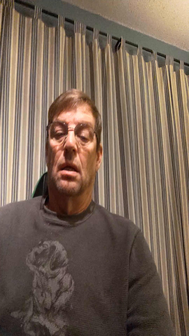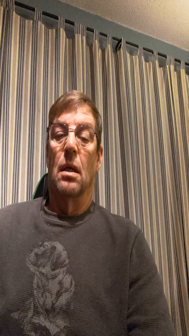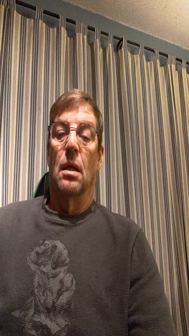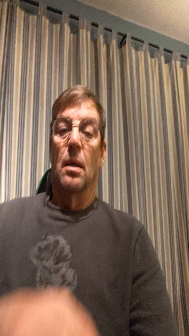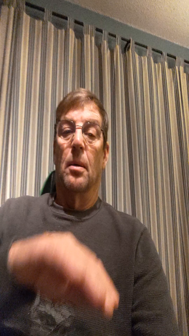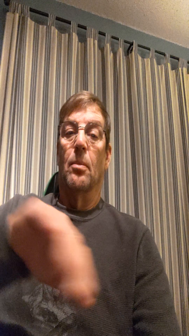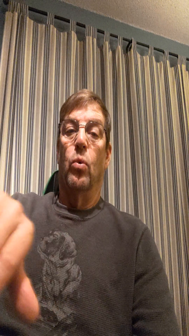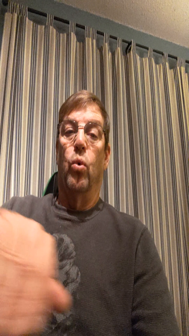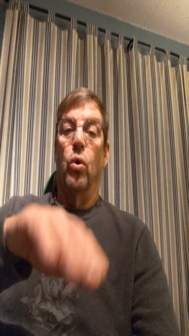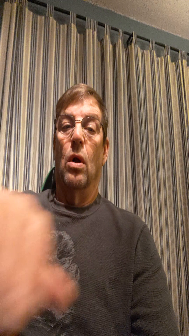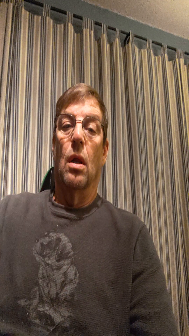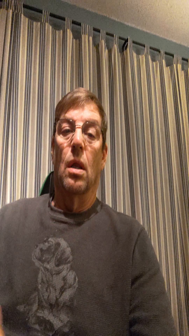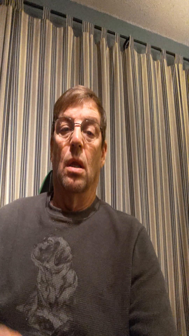pool